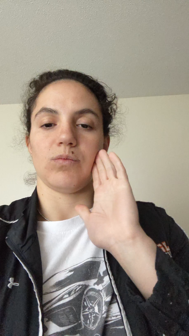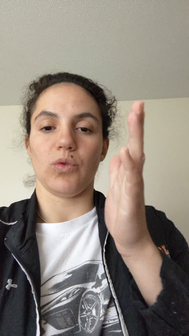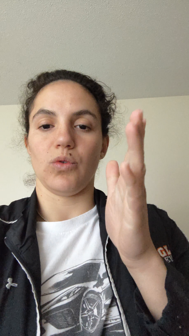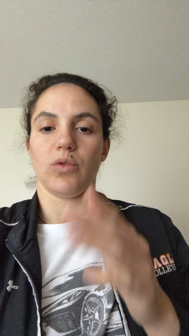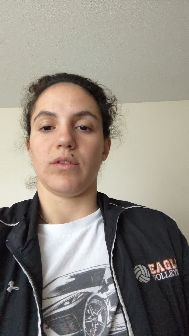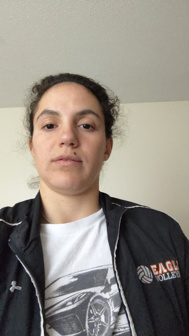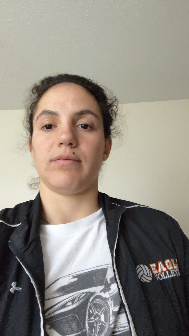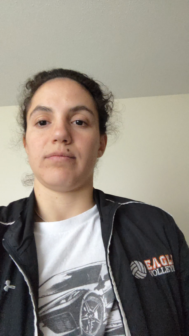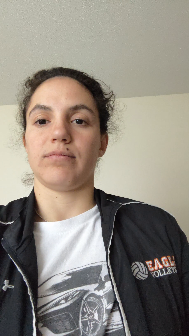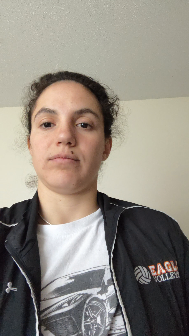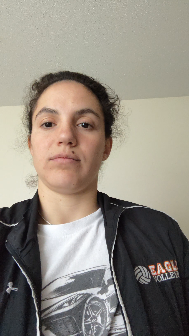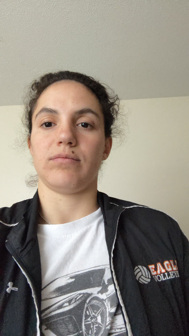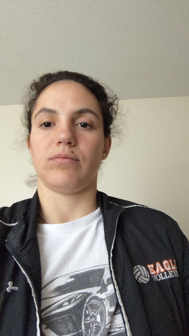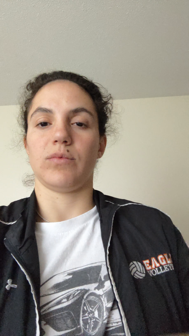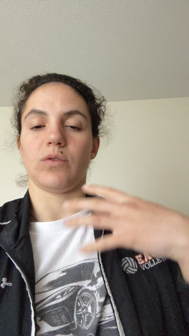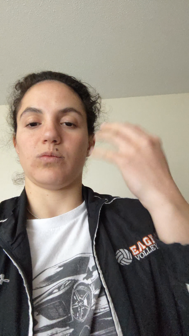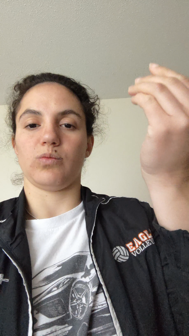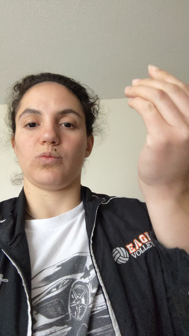going to